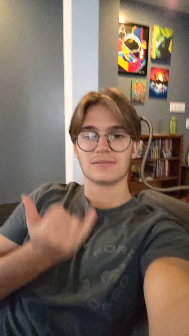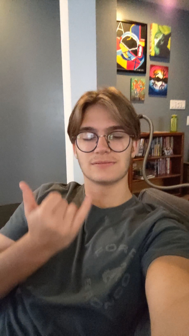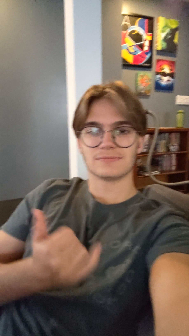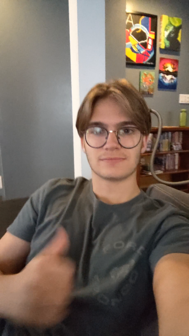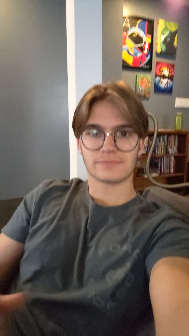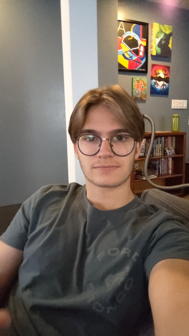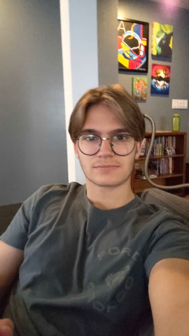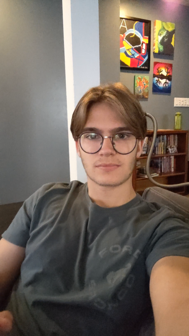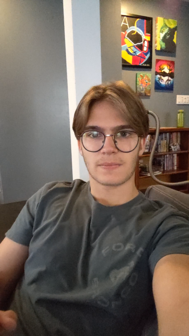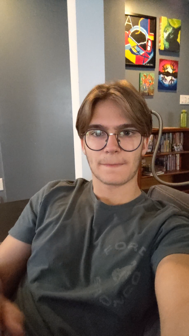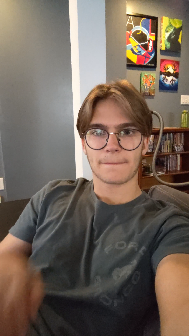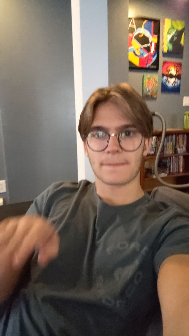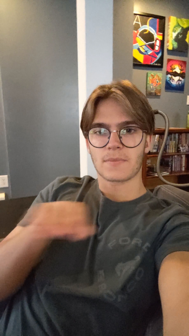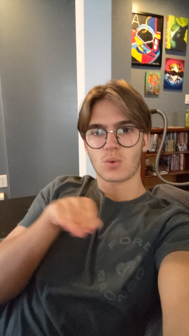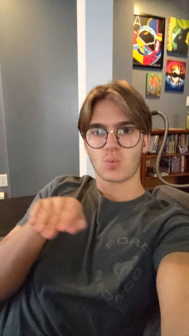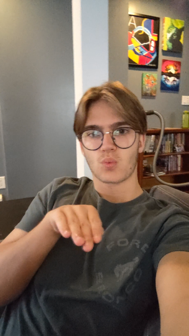boots